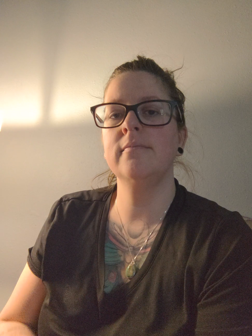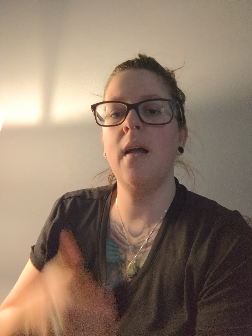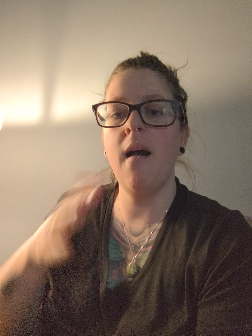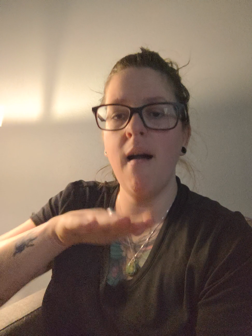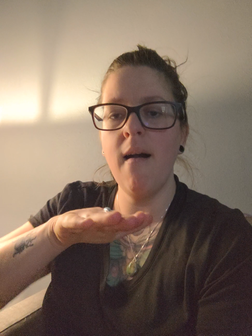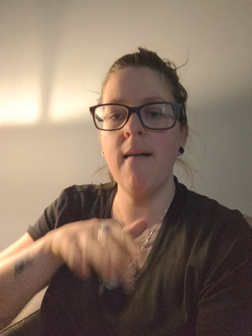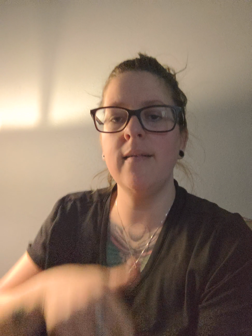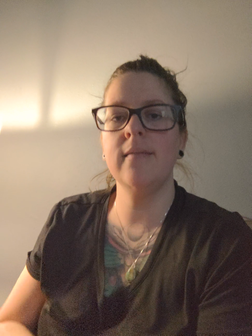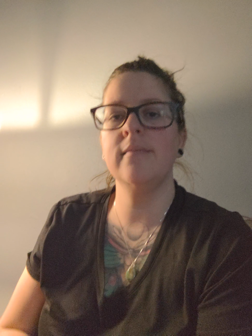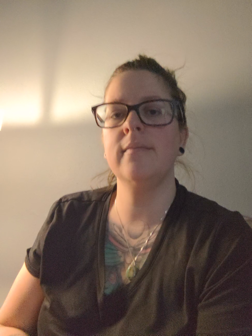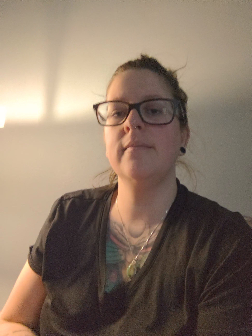on